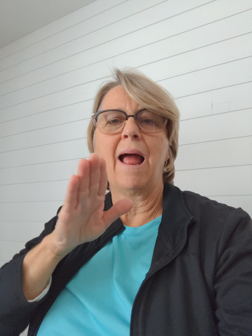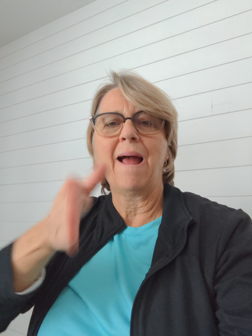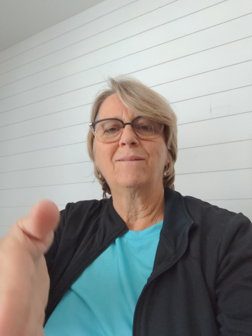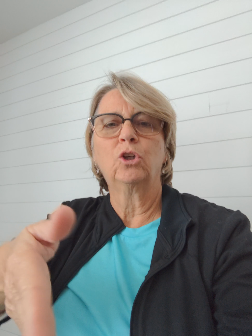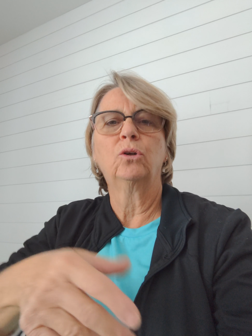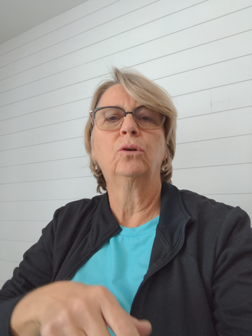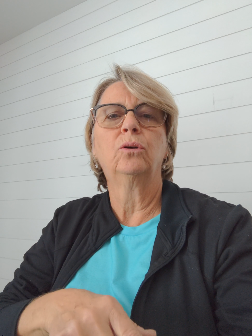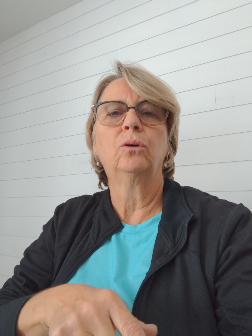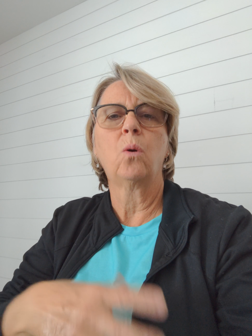after